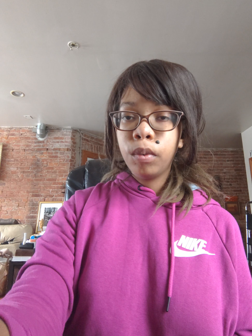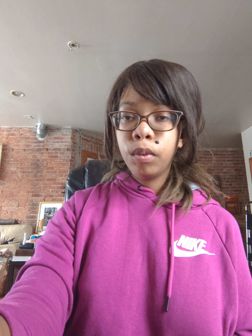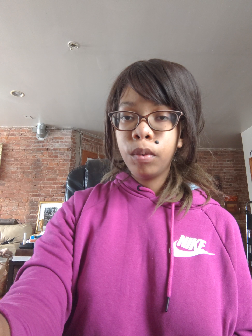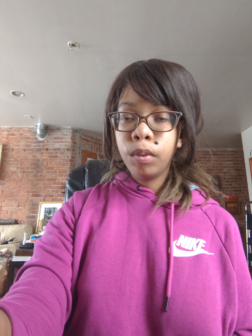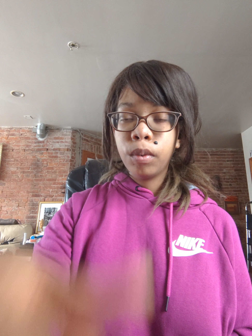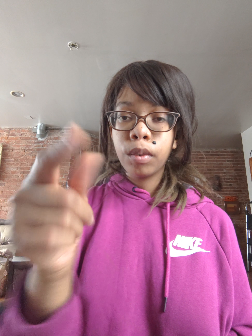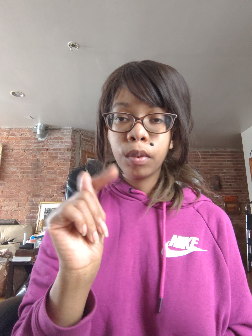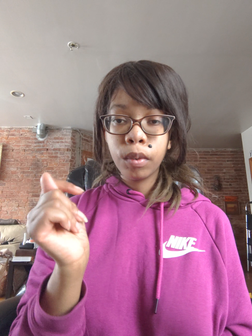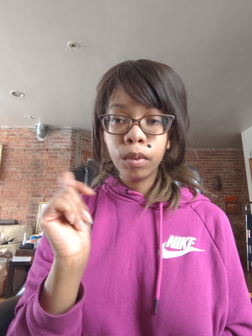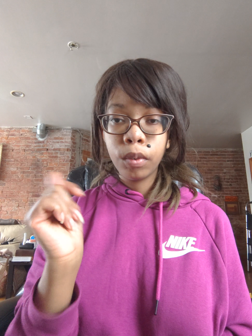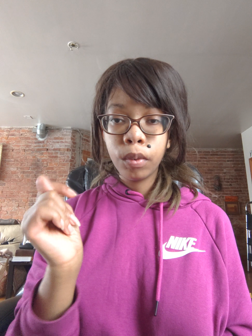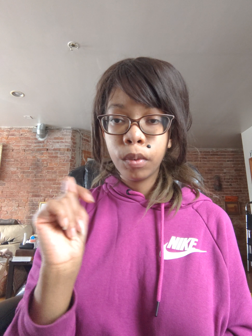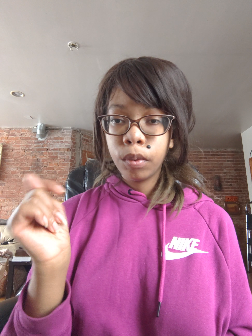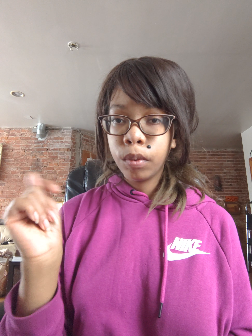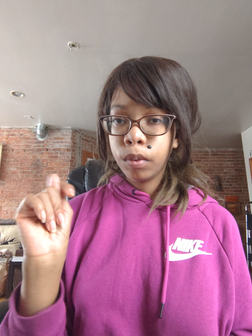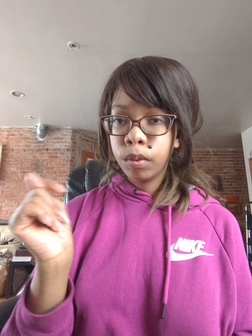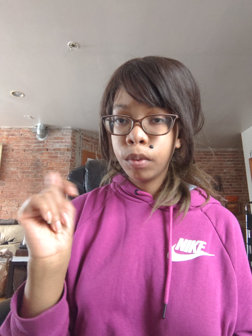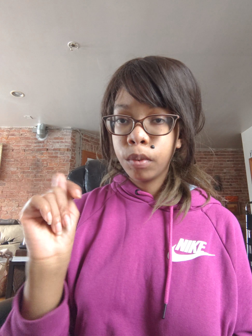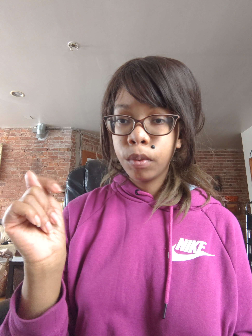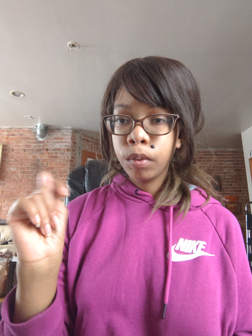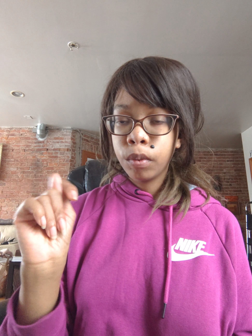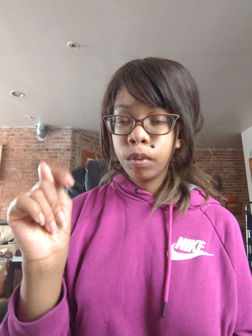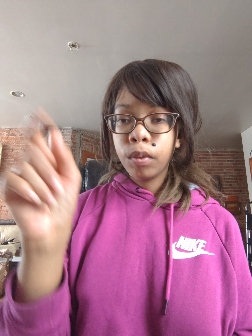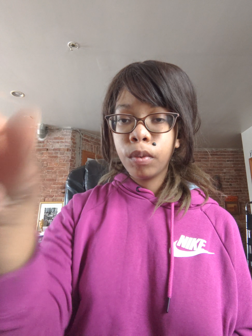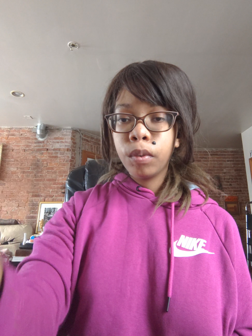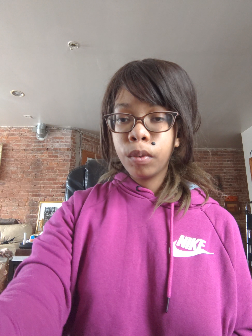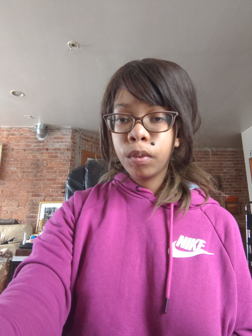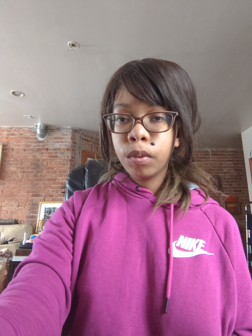potty